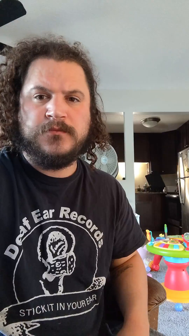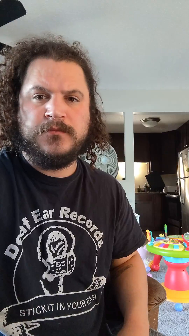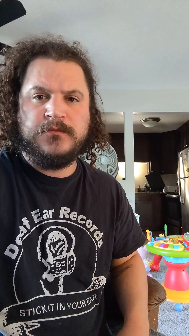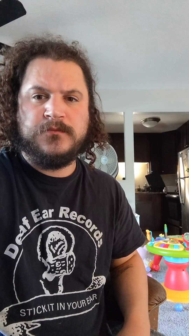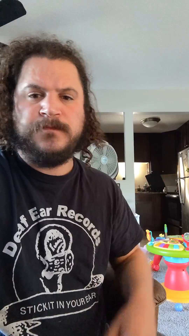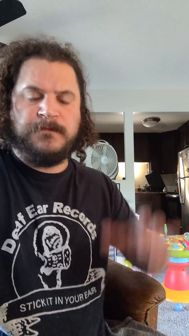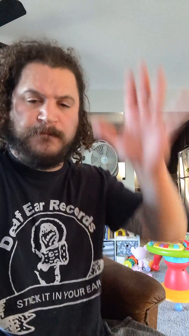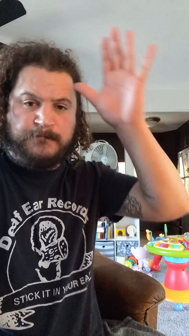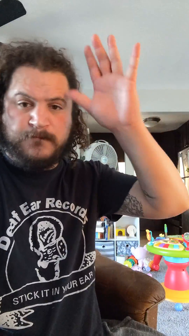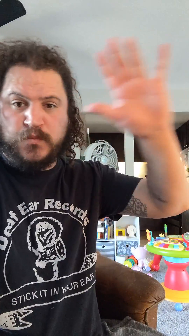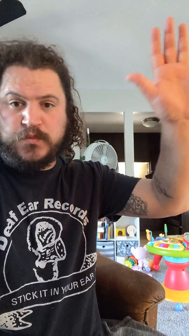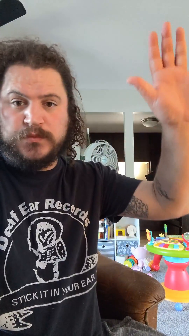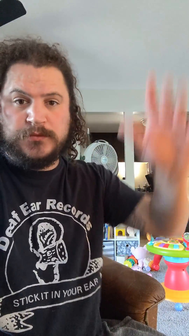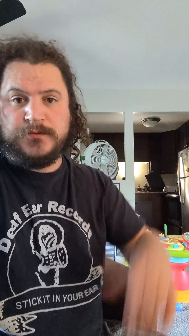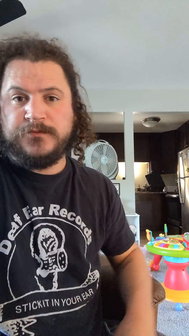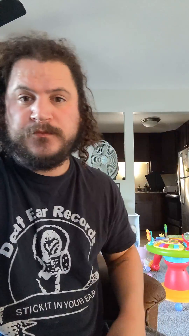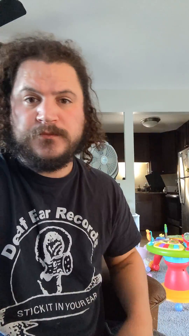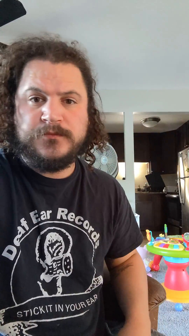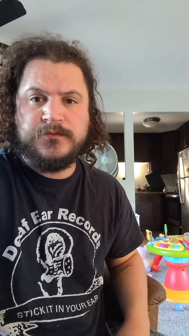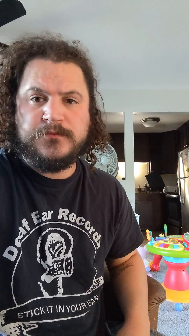moose